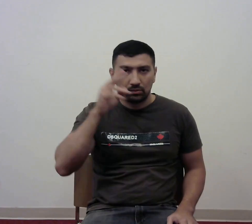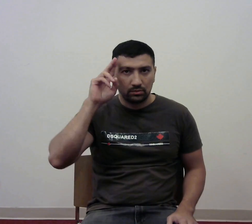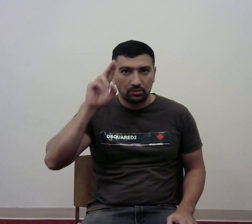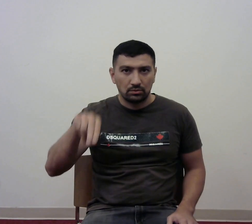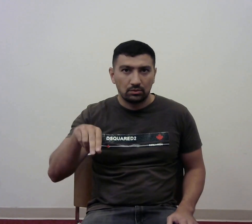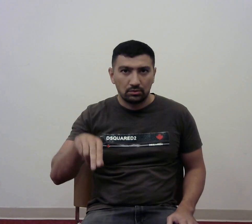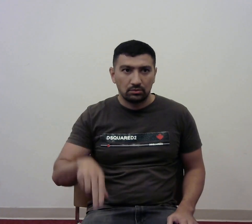bilmir